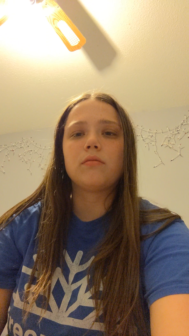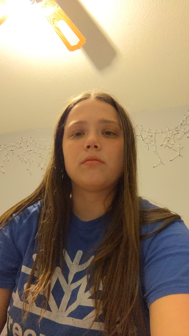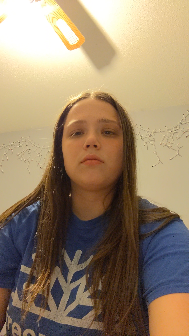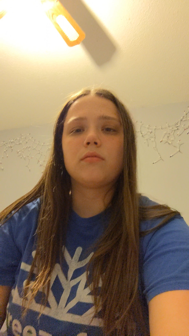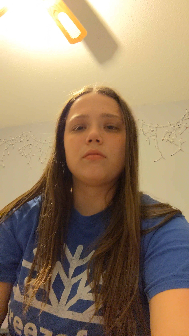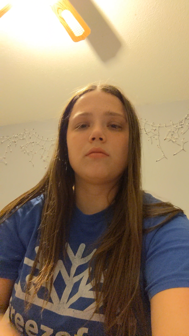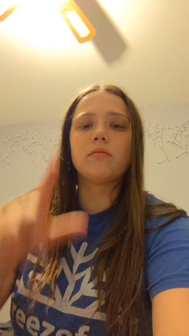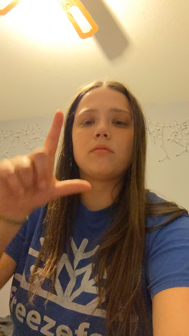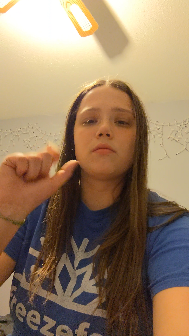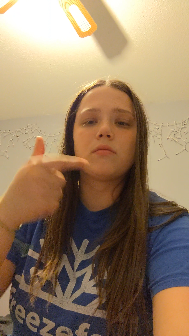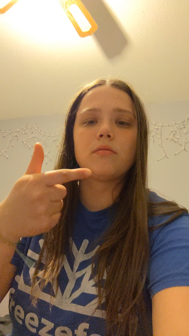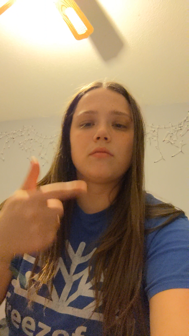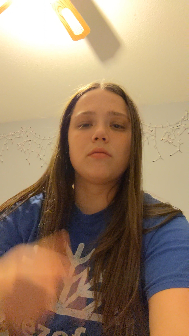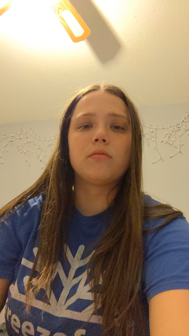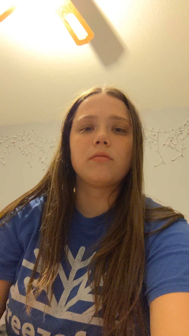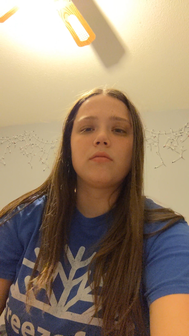leg